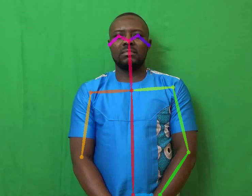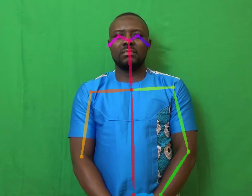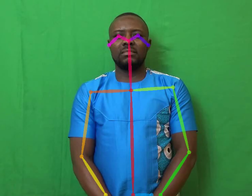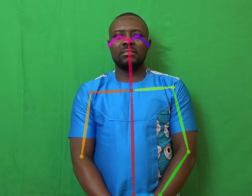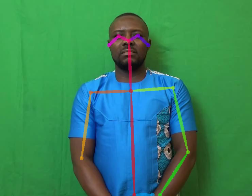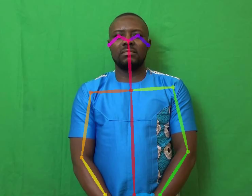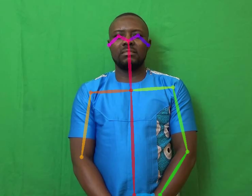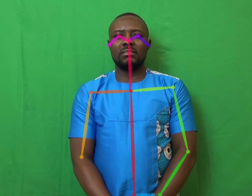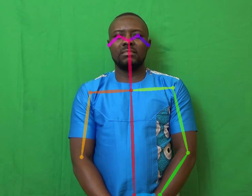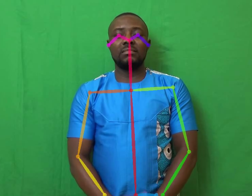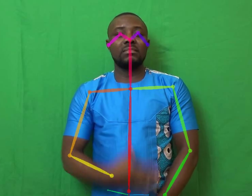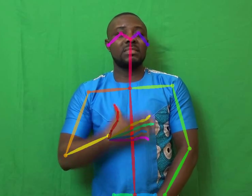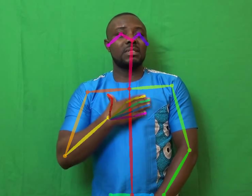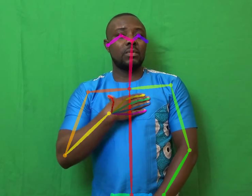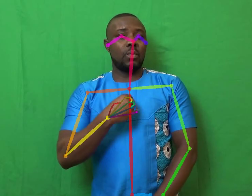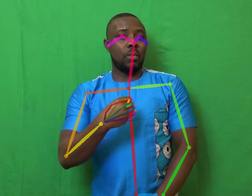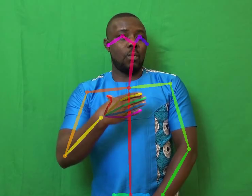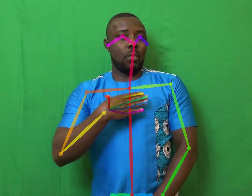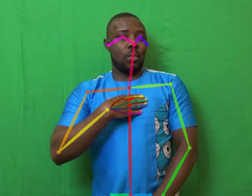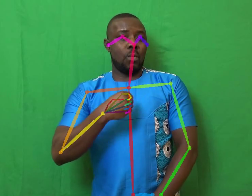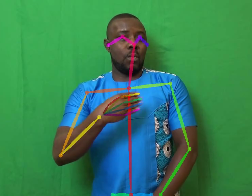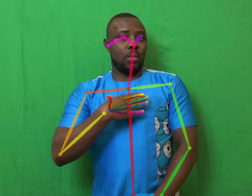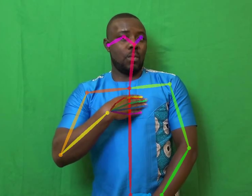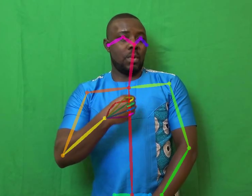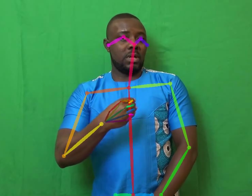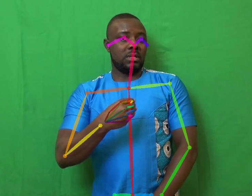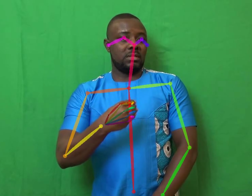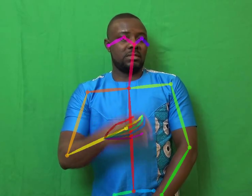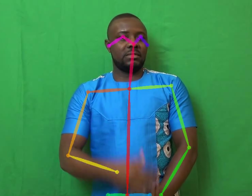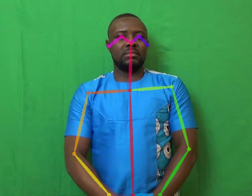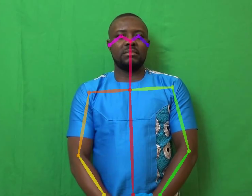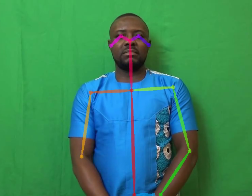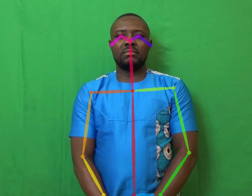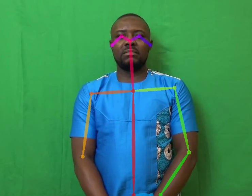white